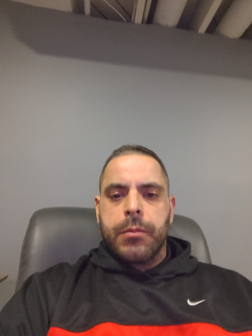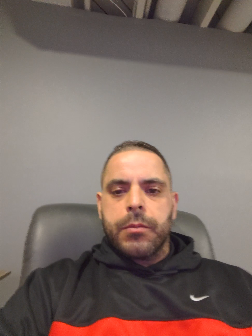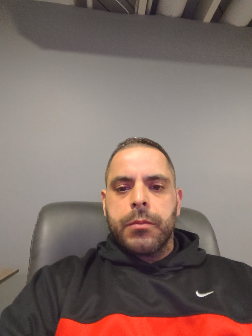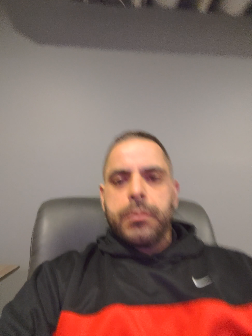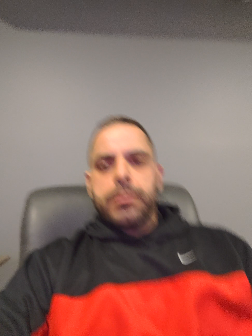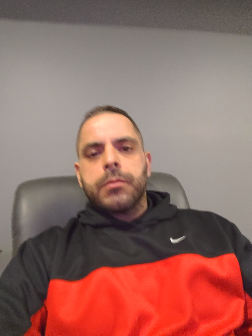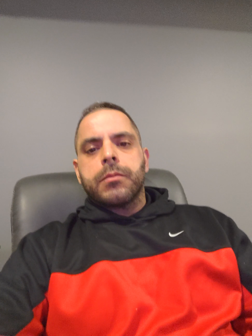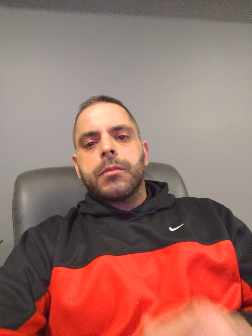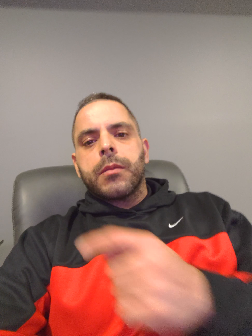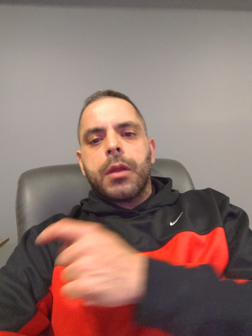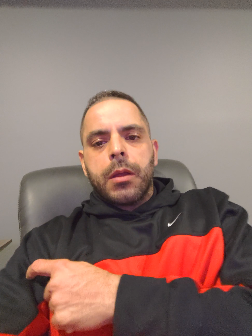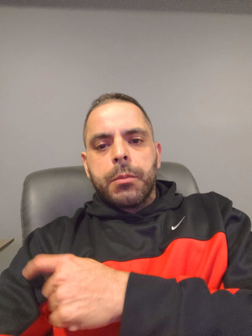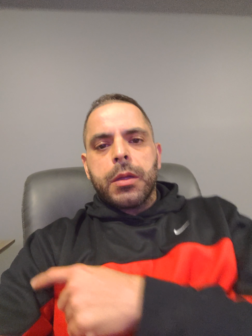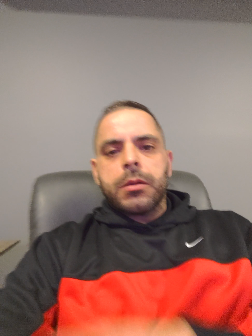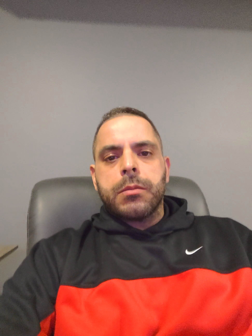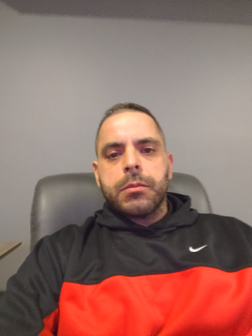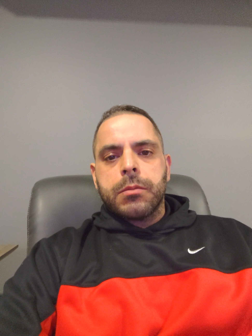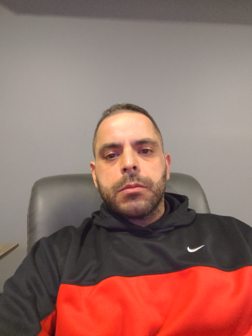arm